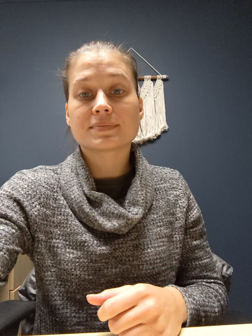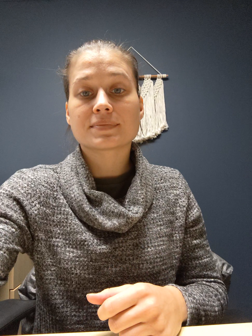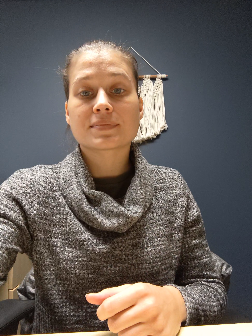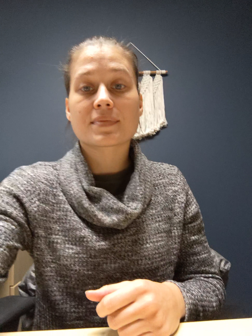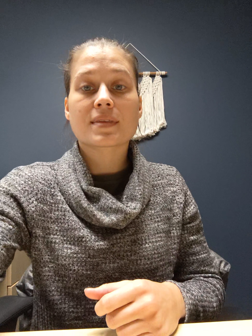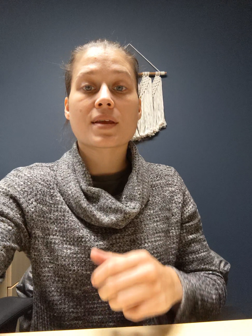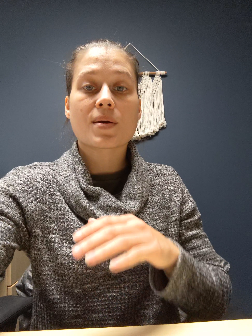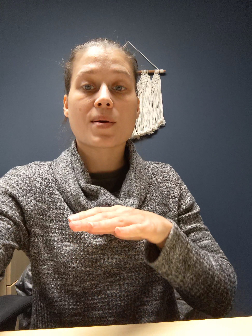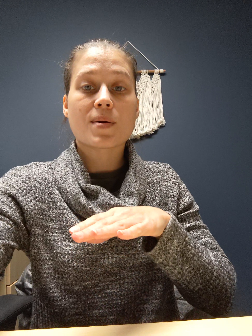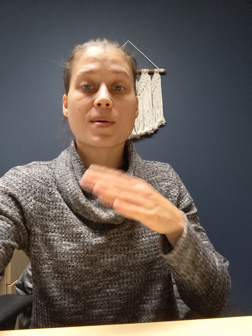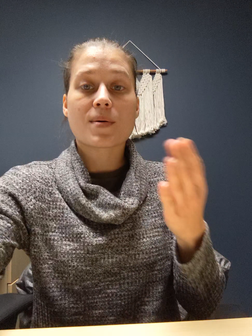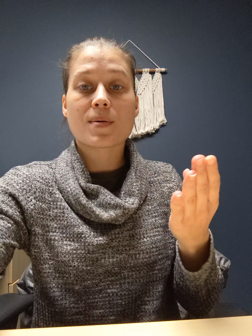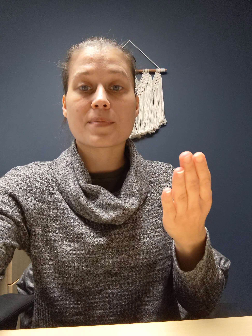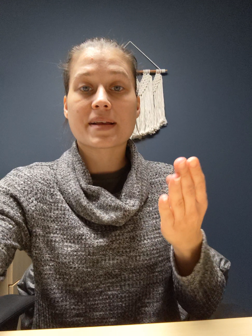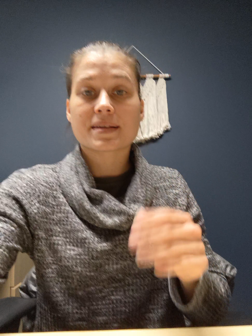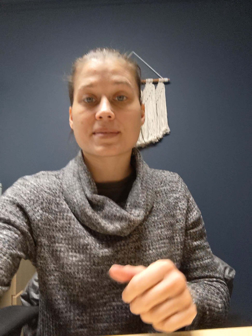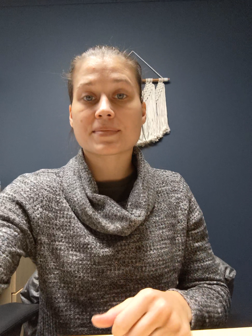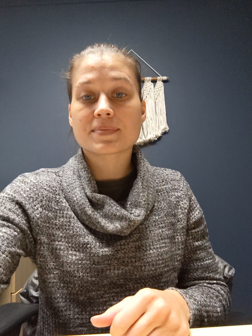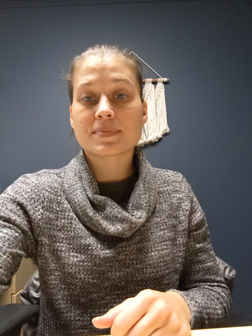open